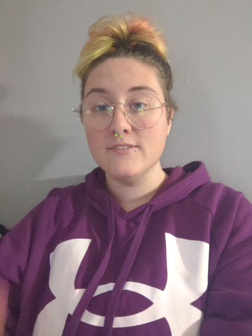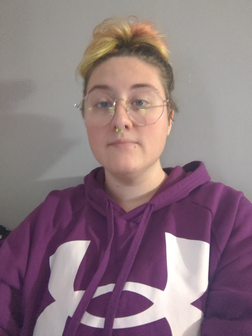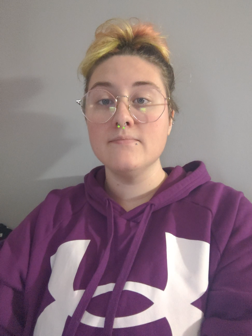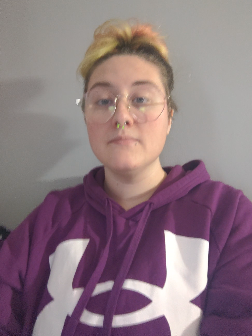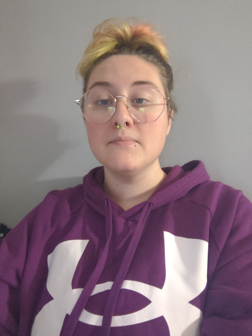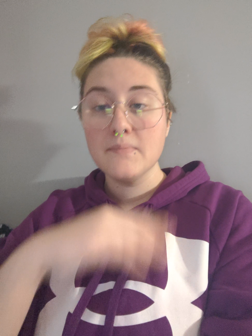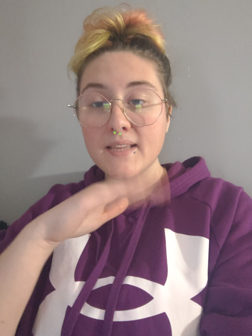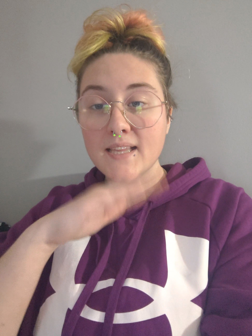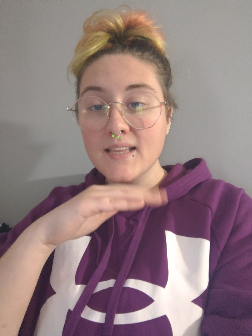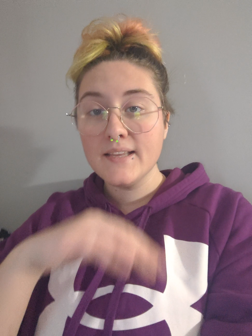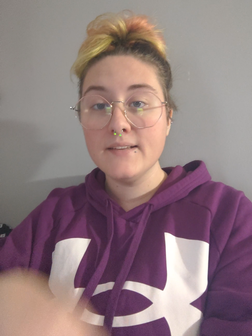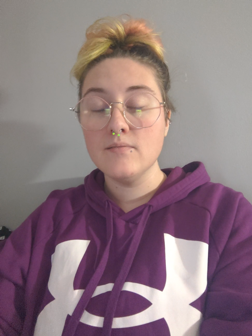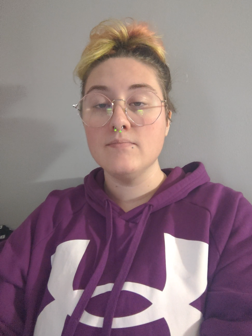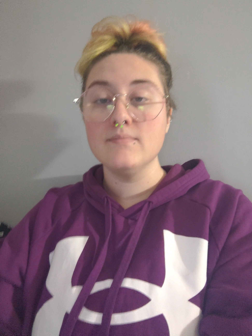pig